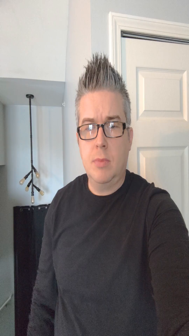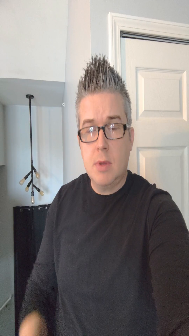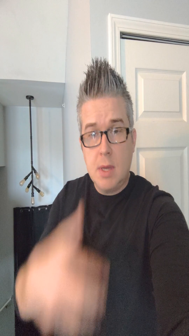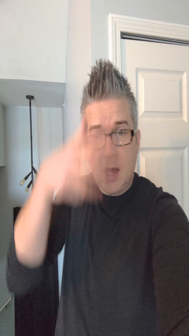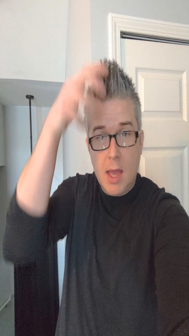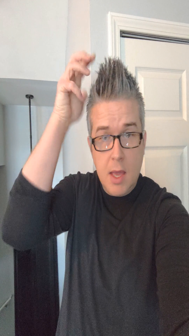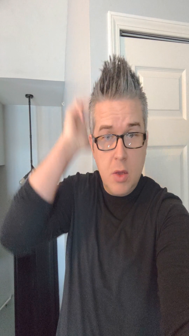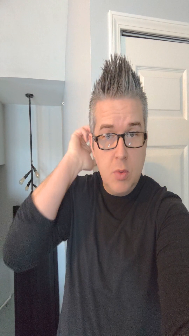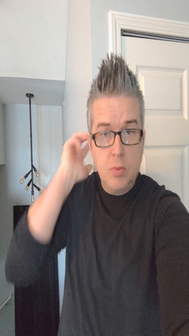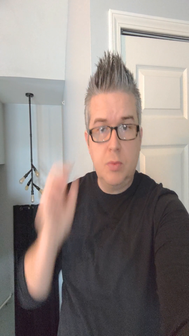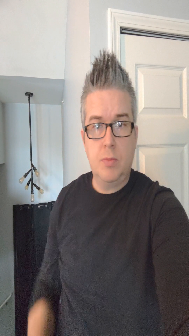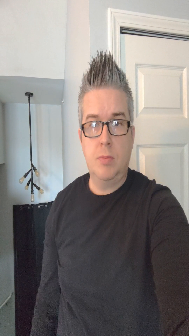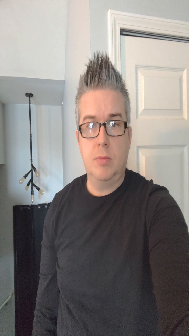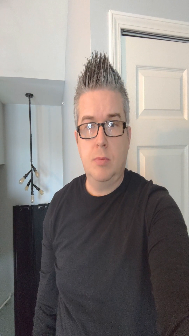lion